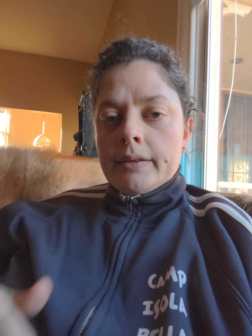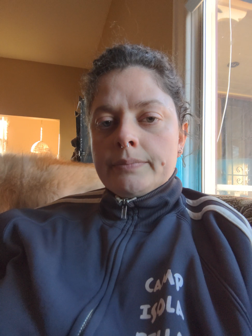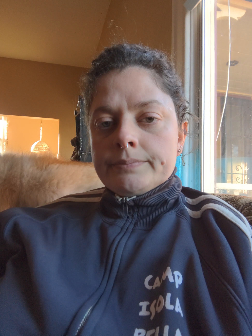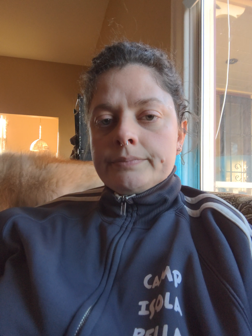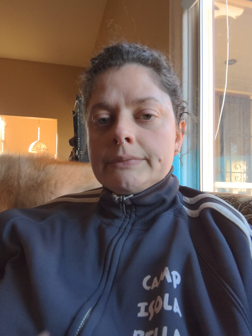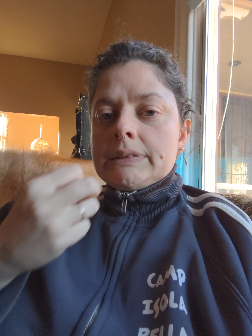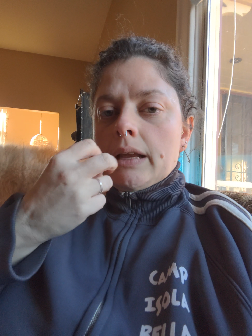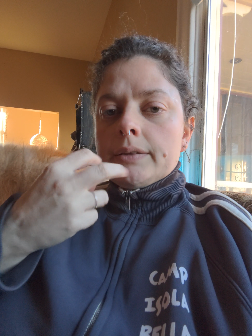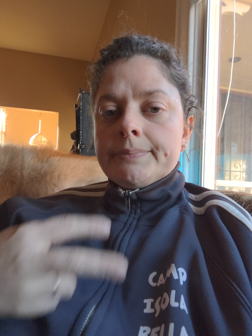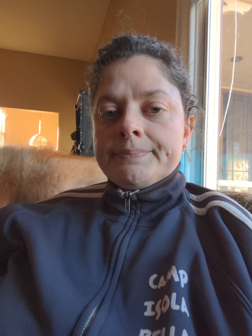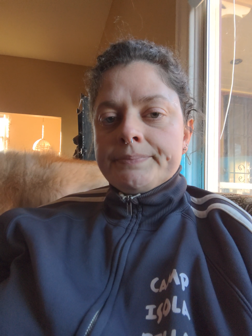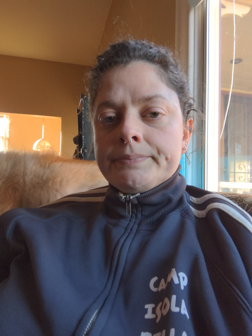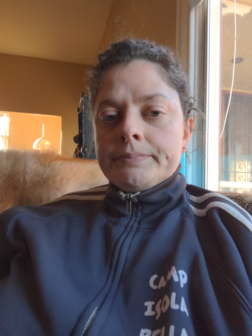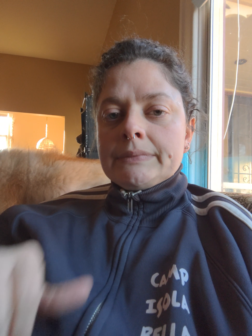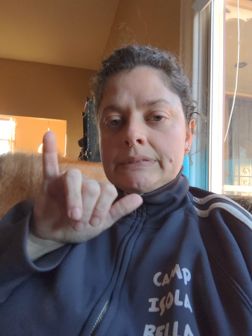snack